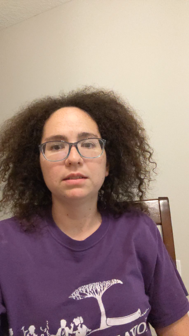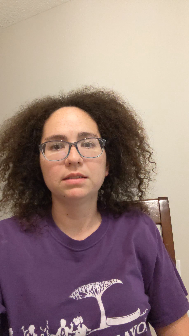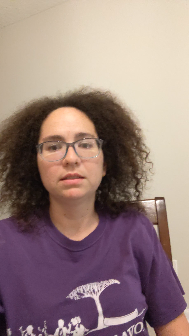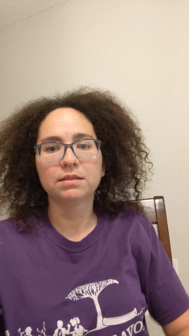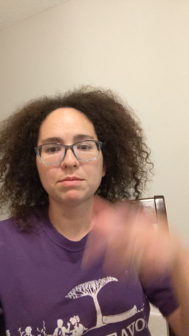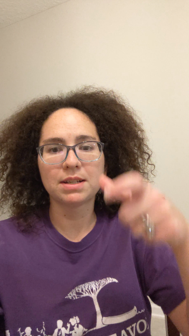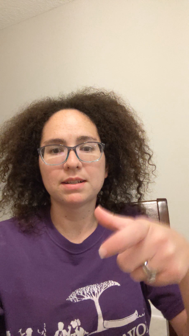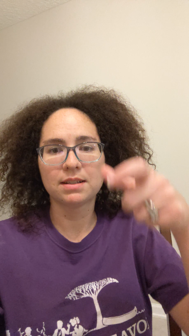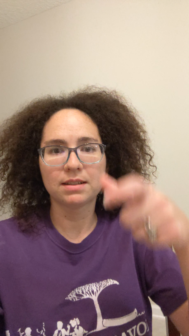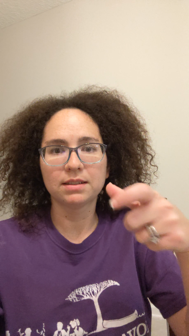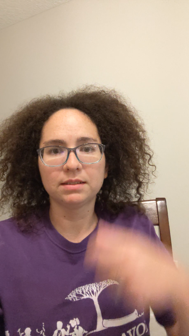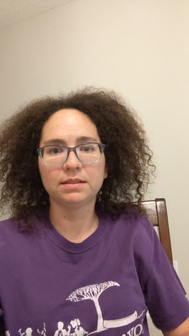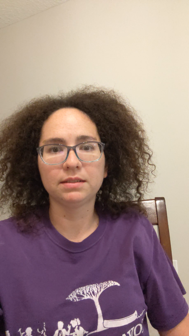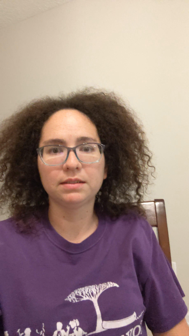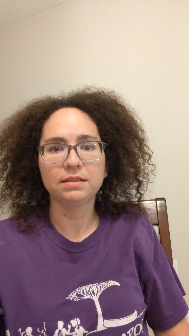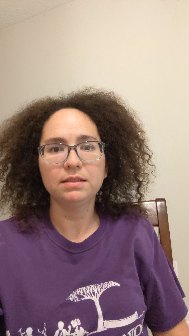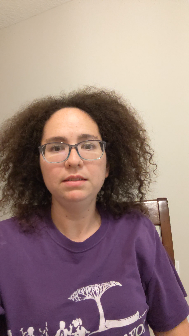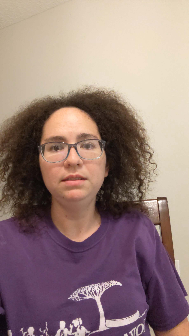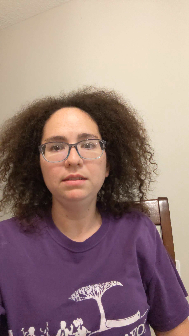plate